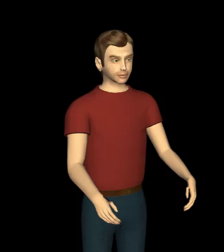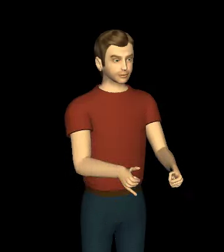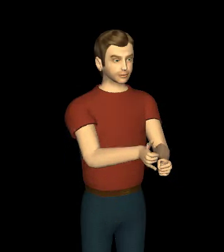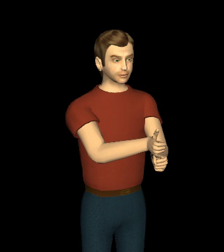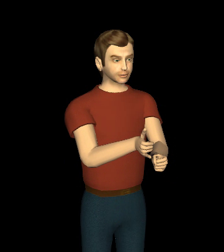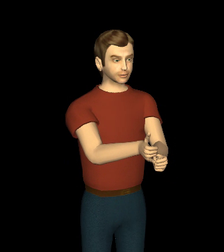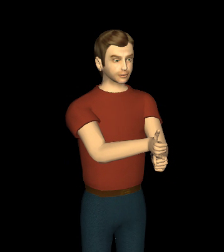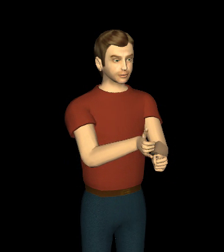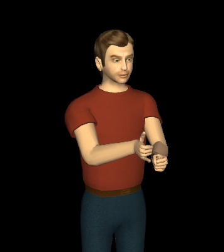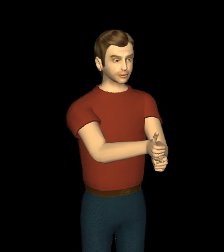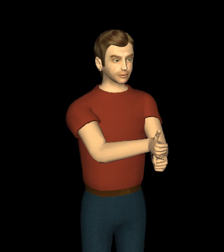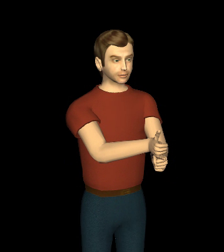قهوة